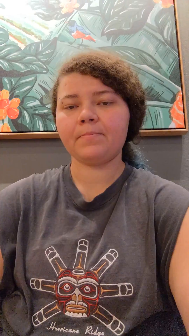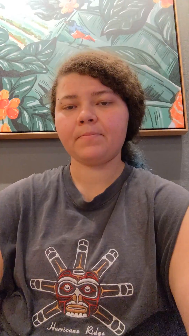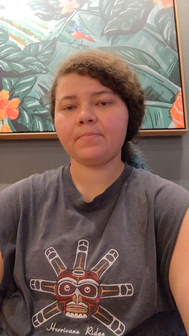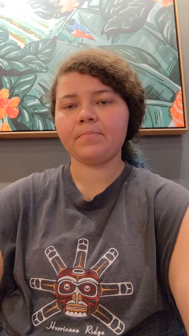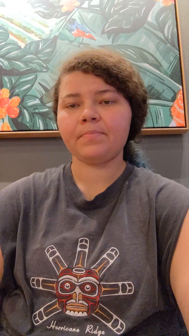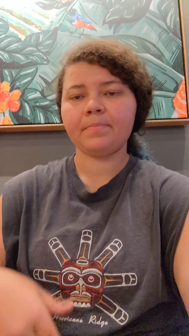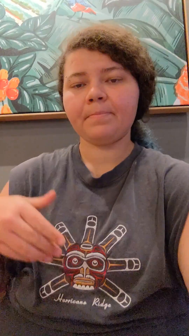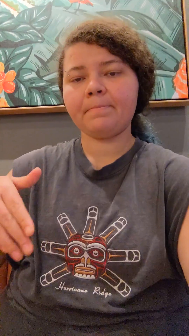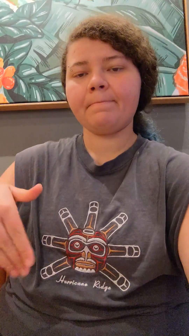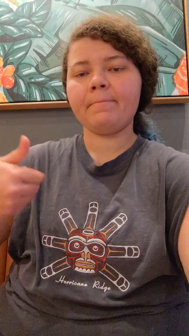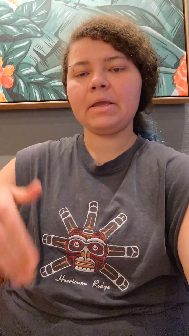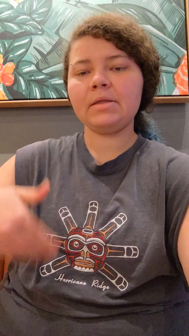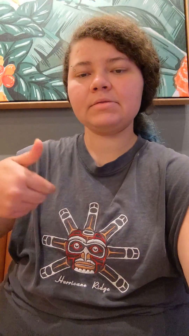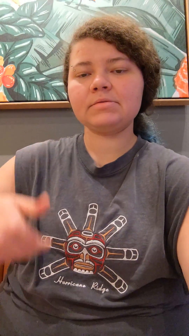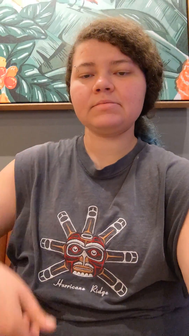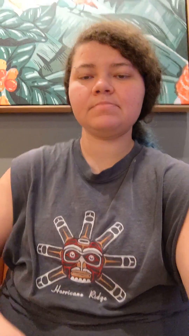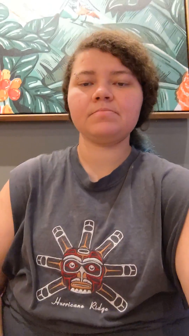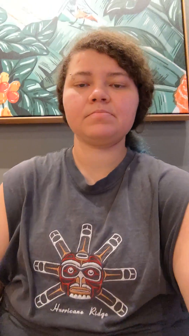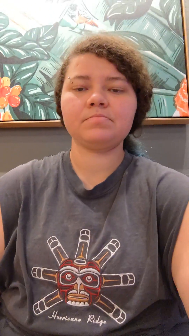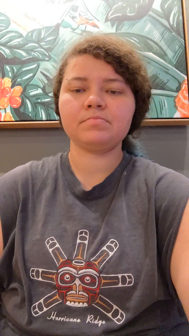pants